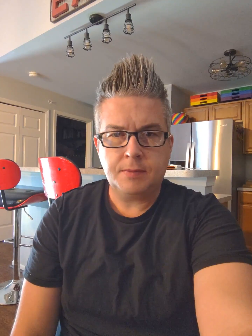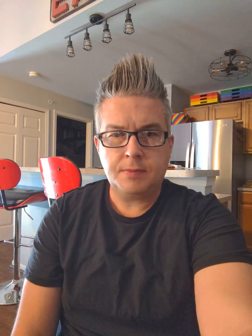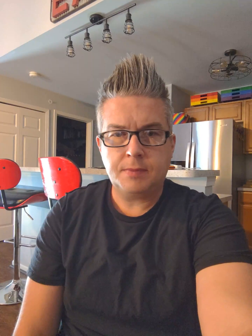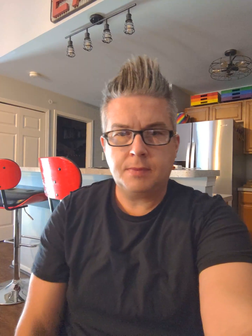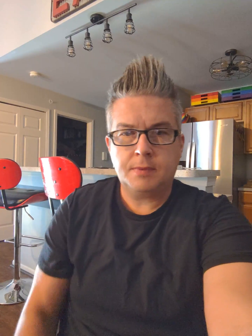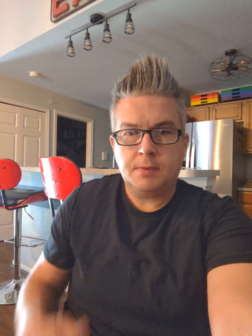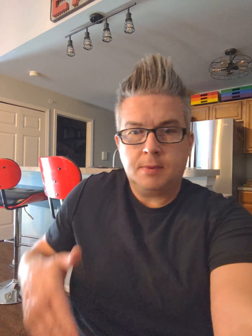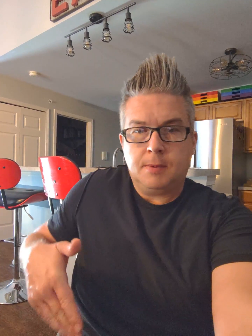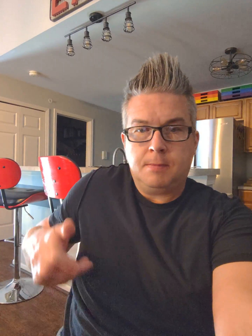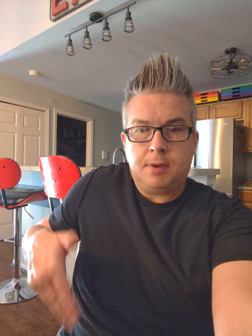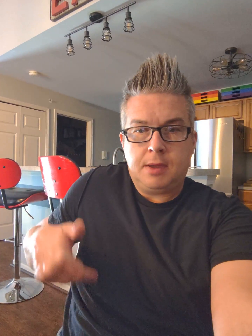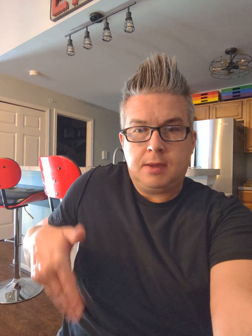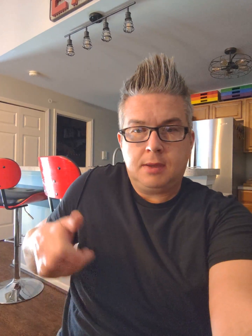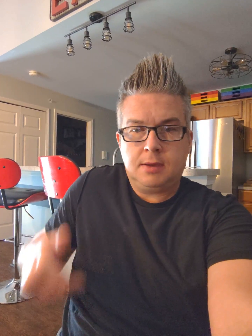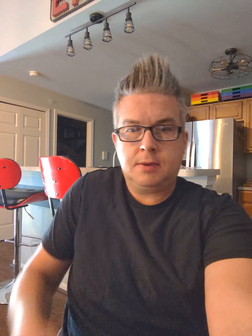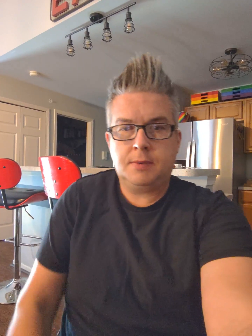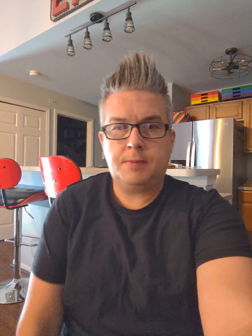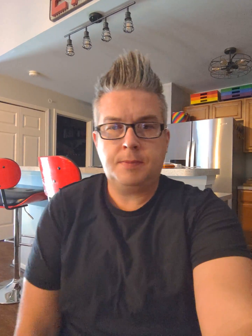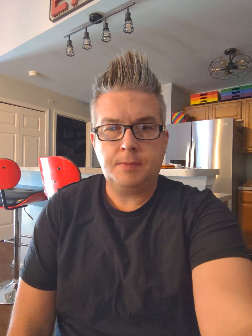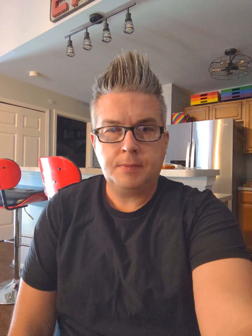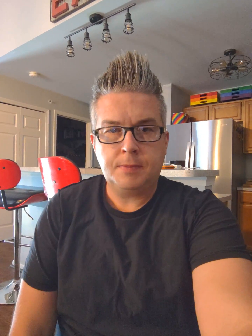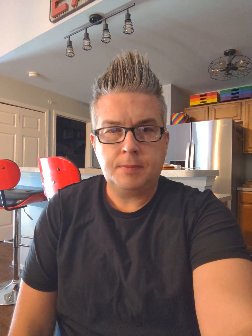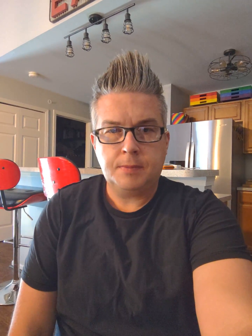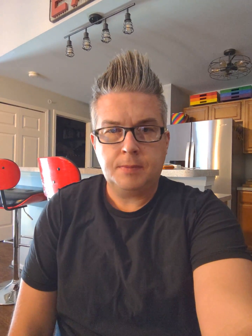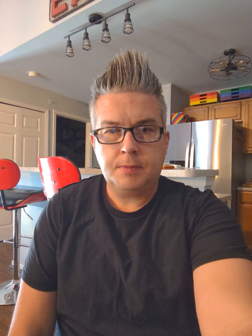pants